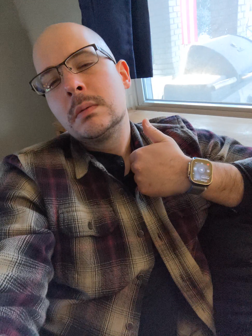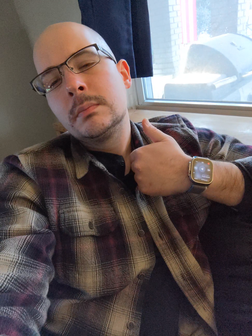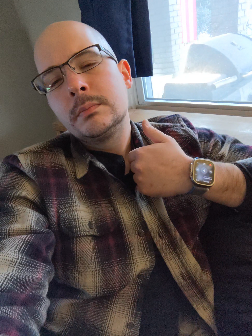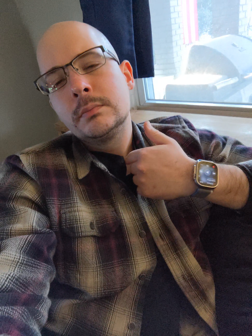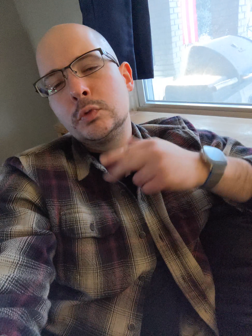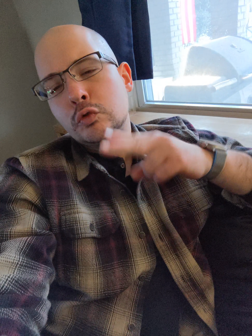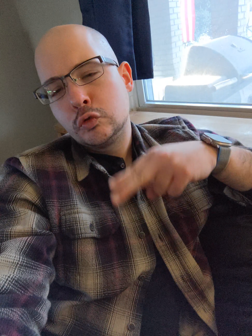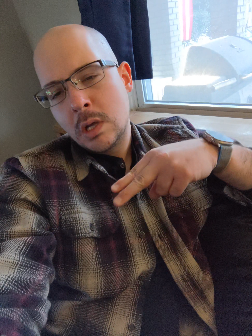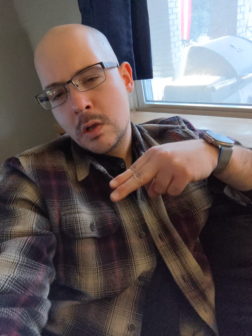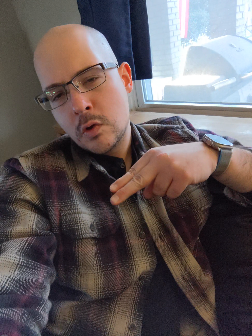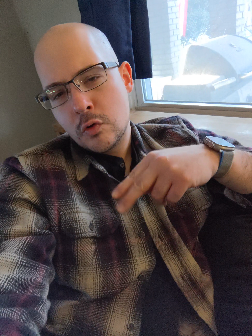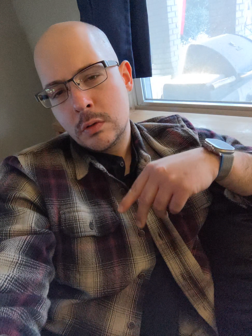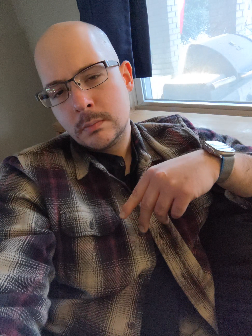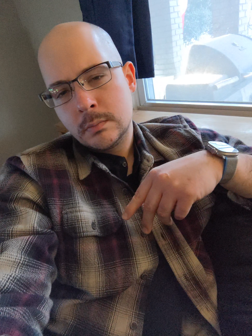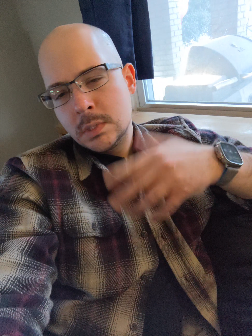chair